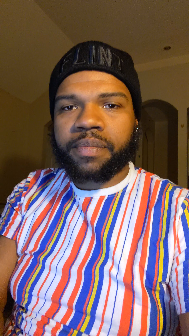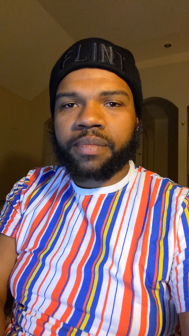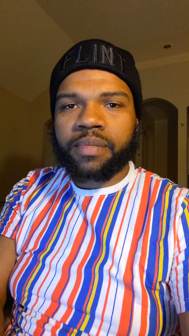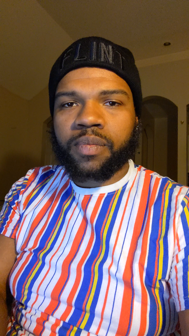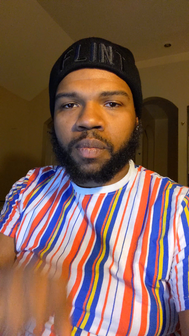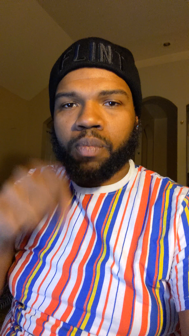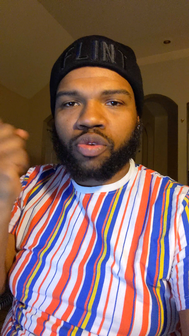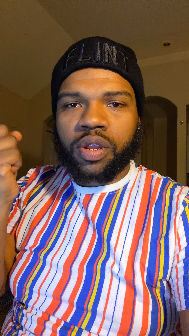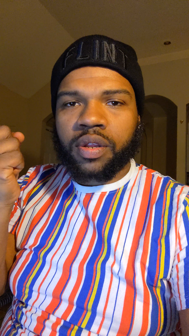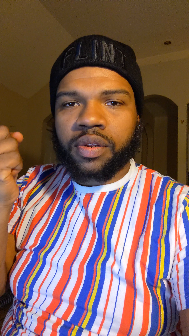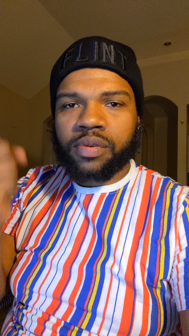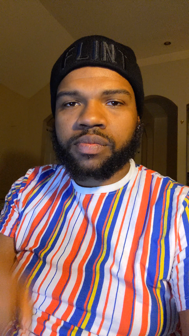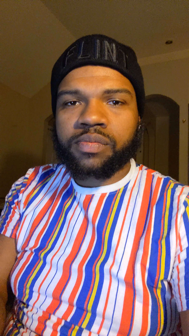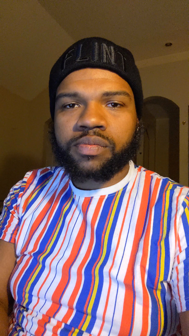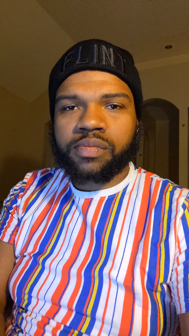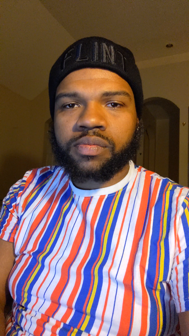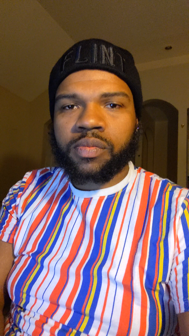break